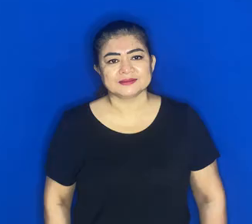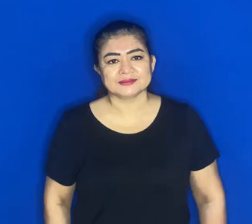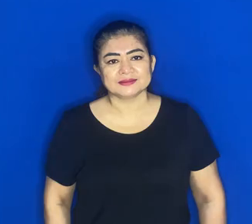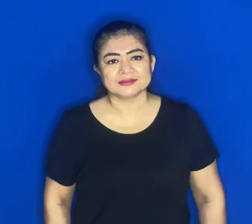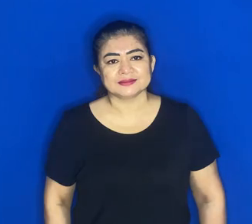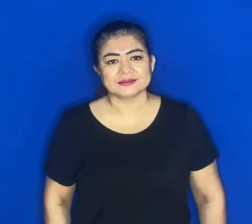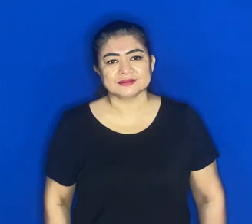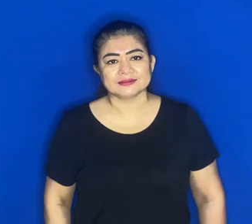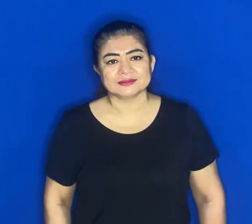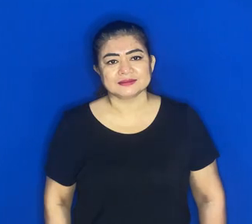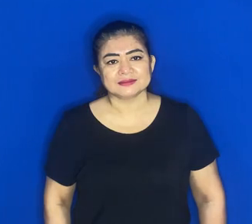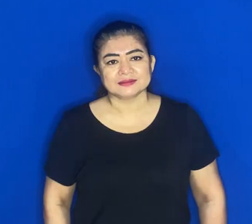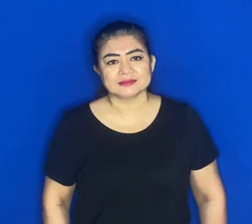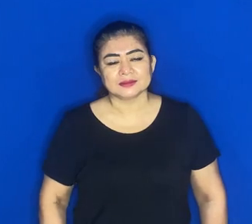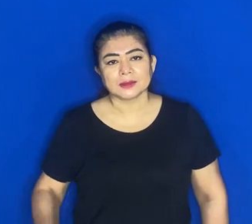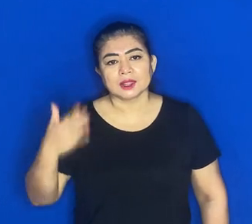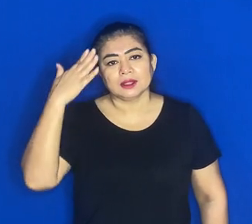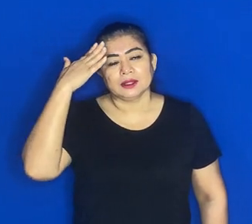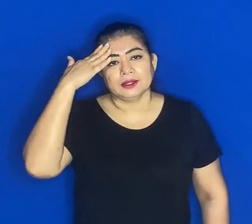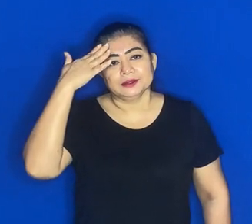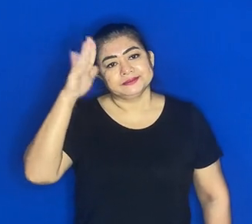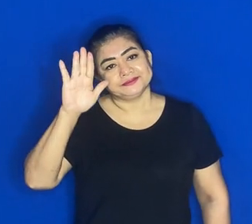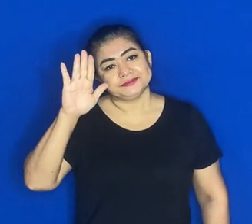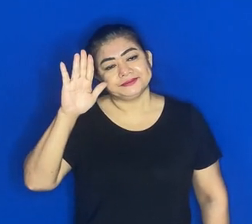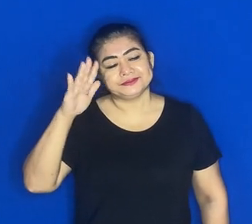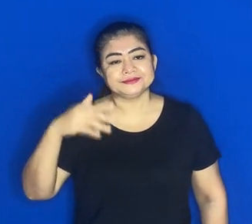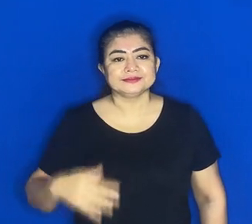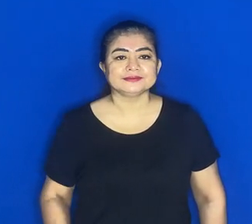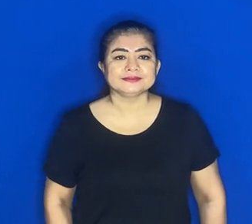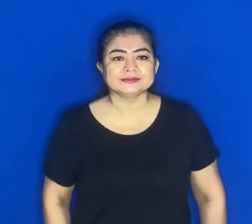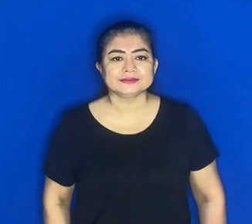don’t know